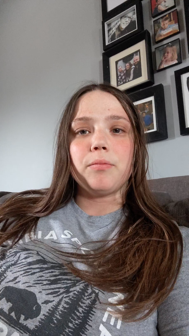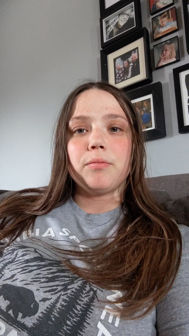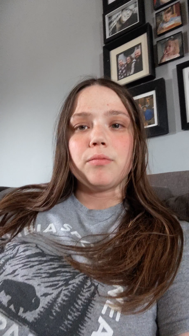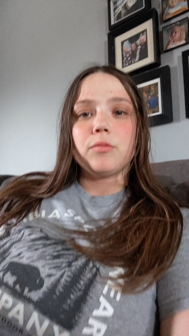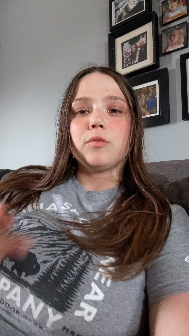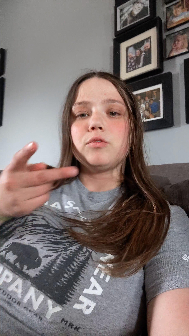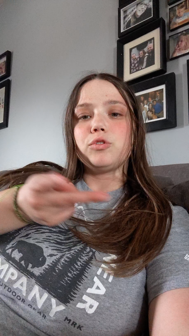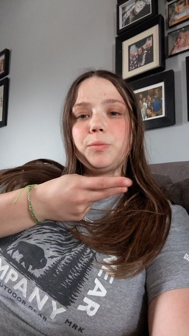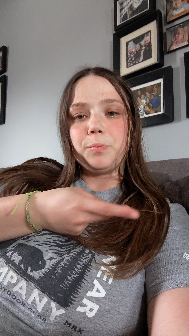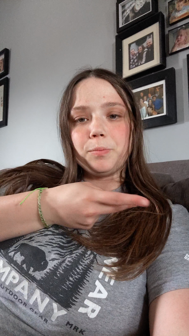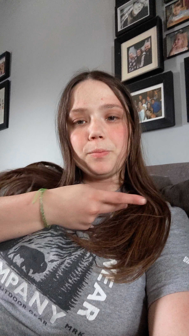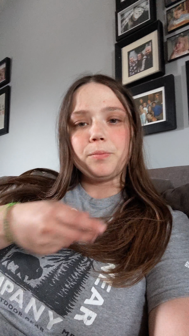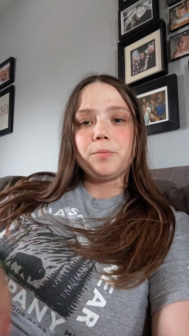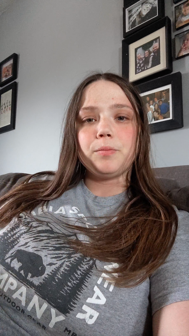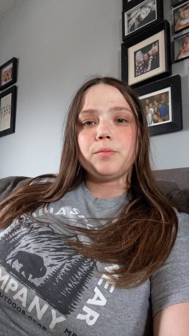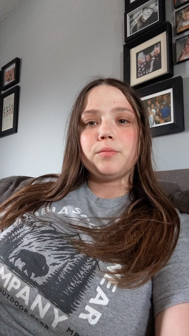sheep